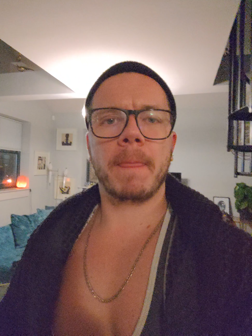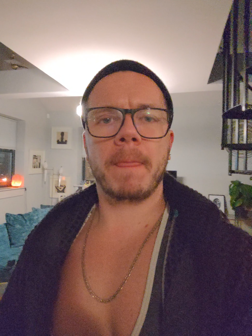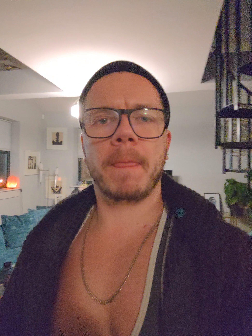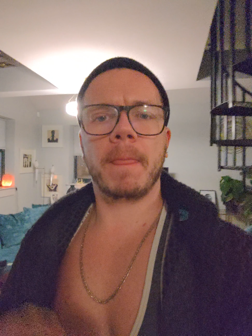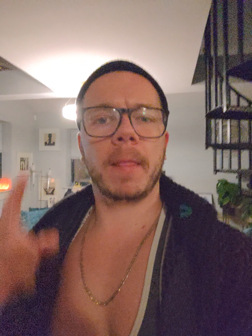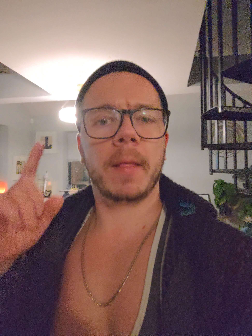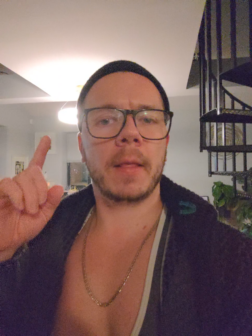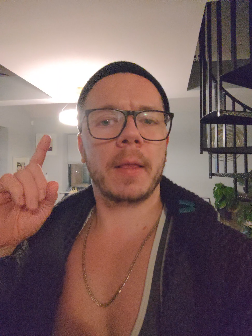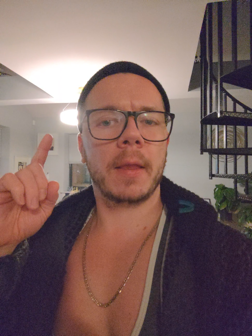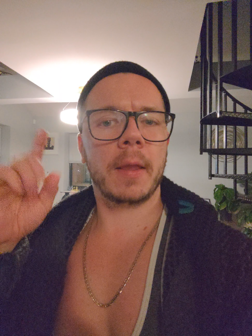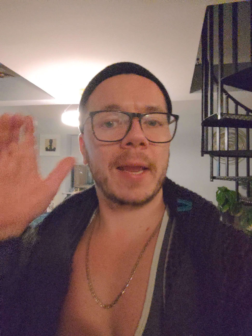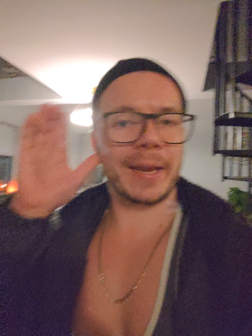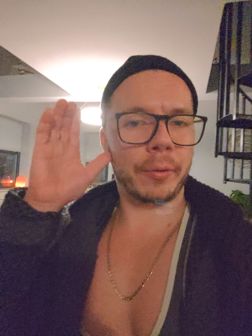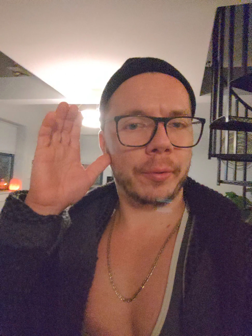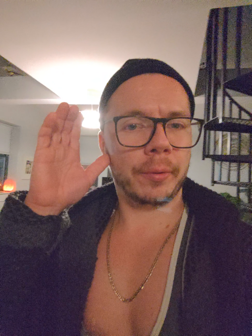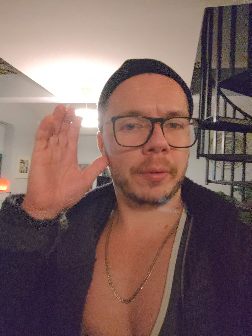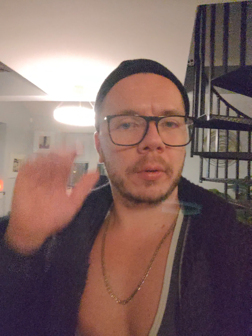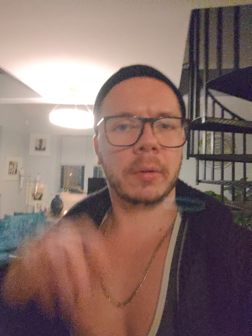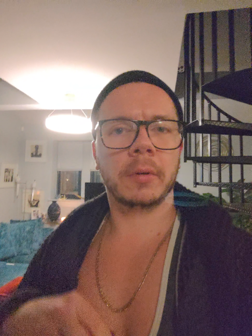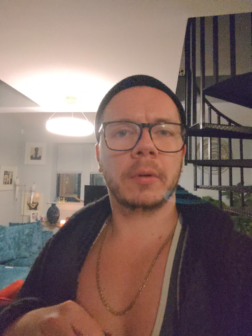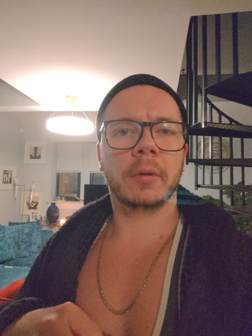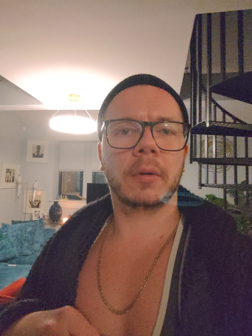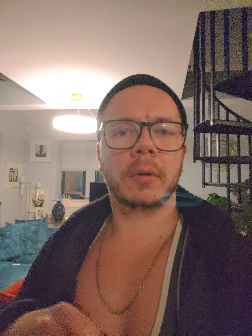hear